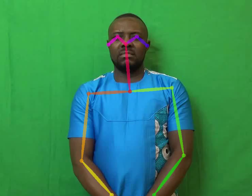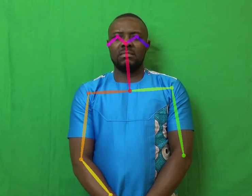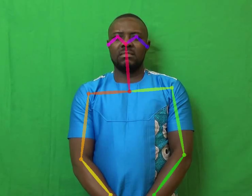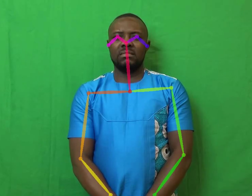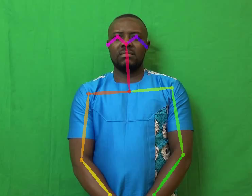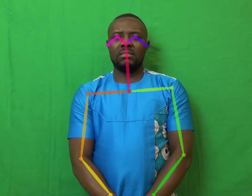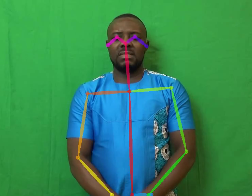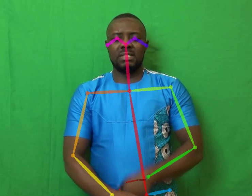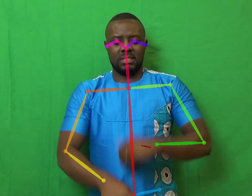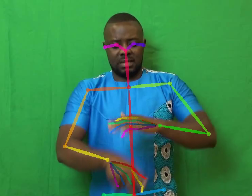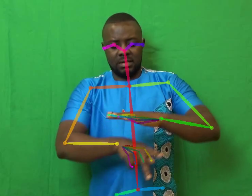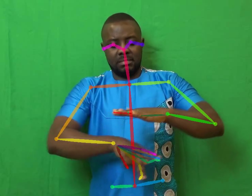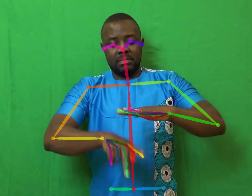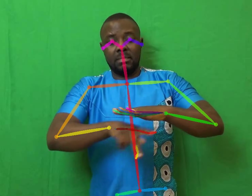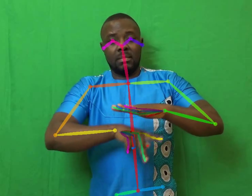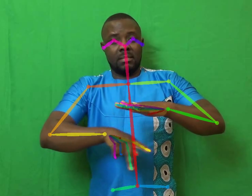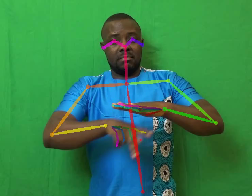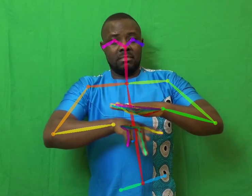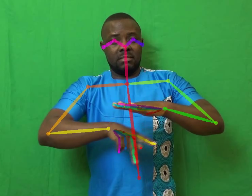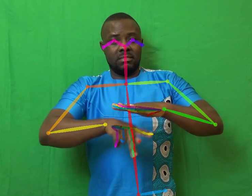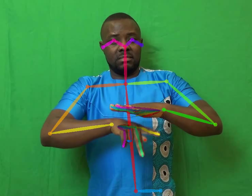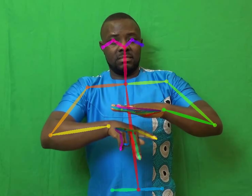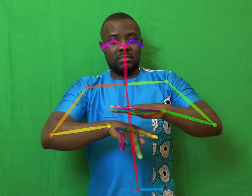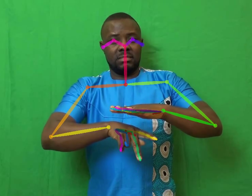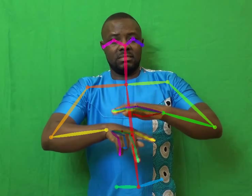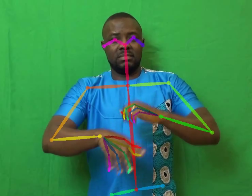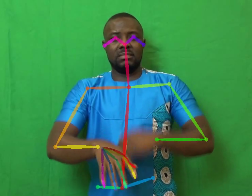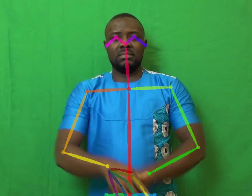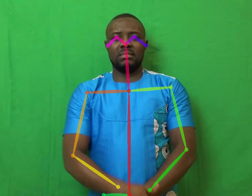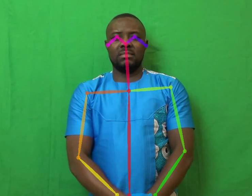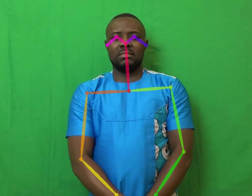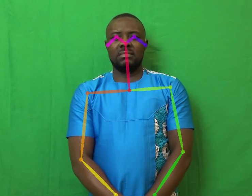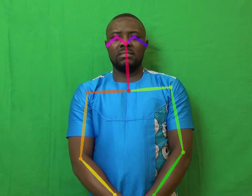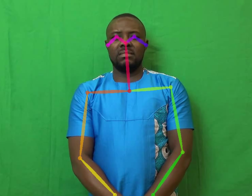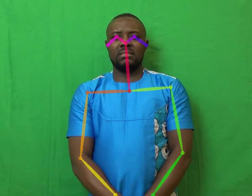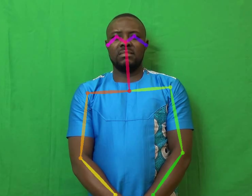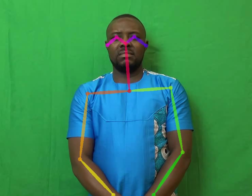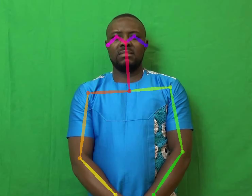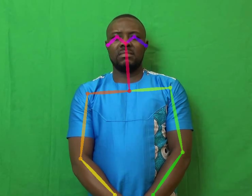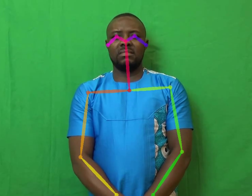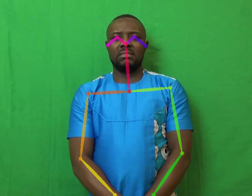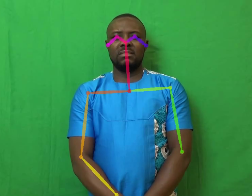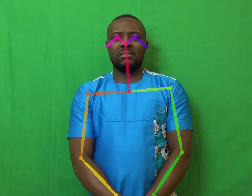primary